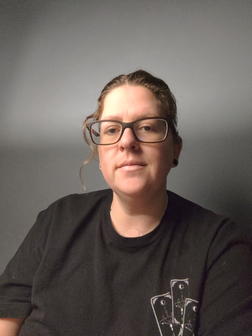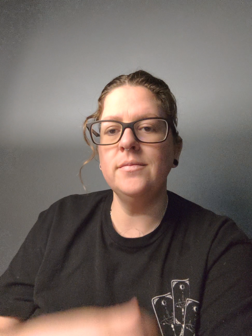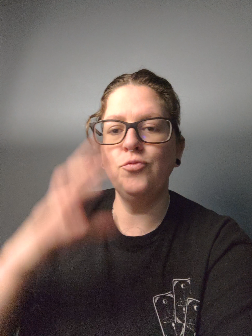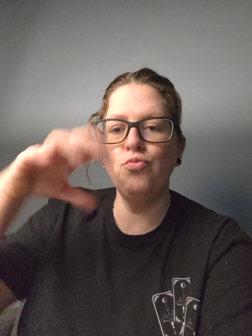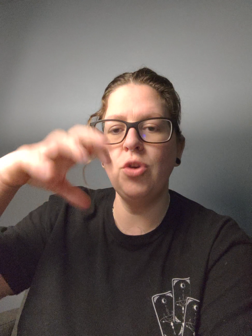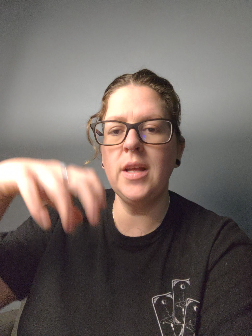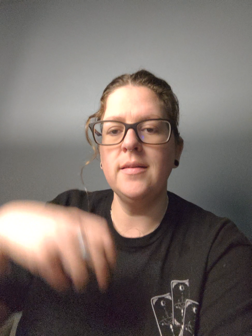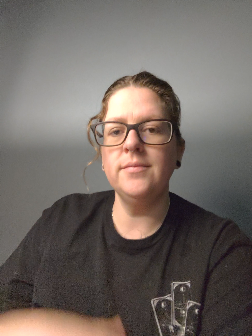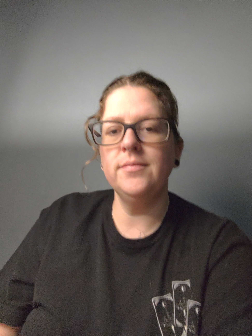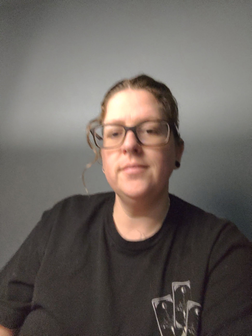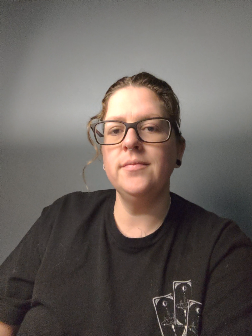rain